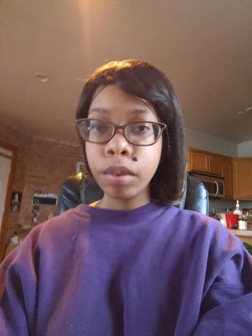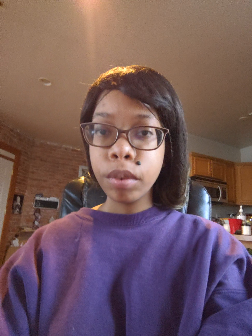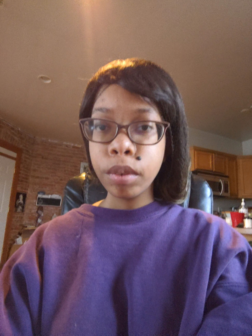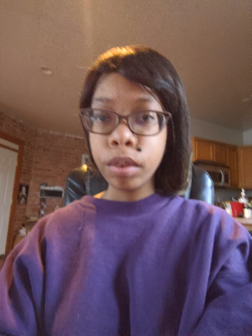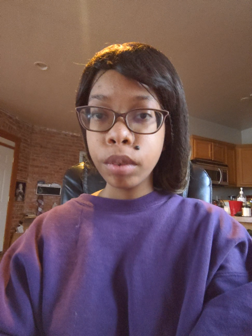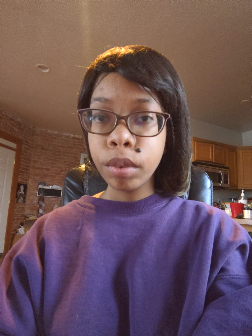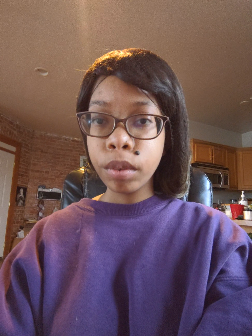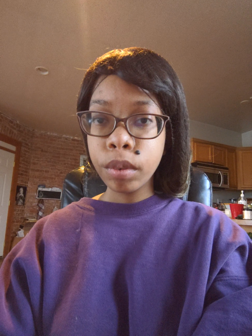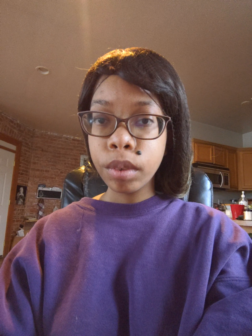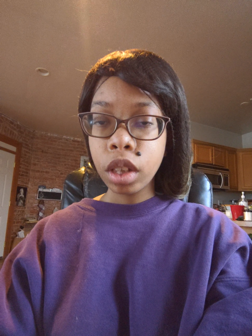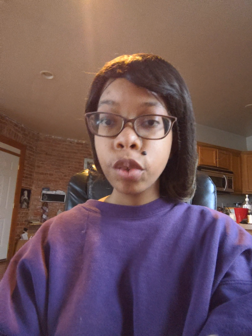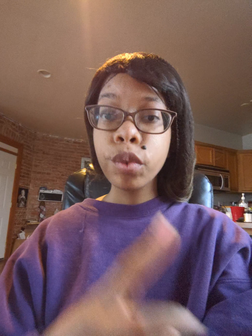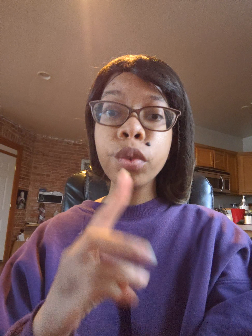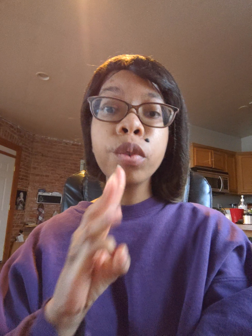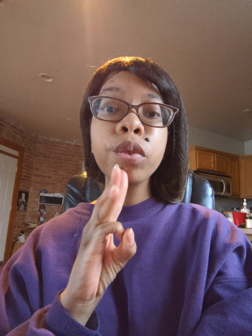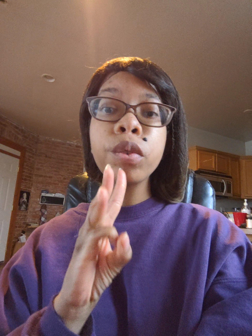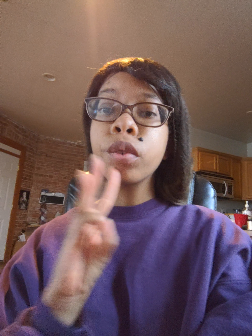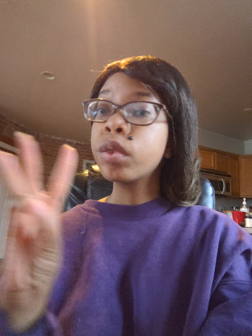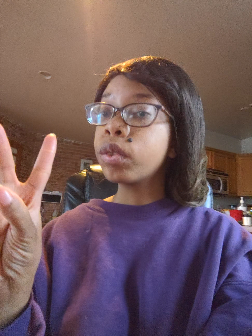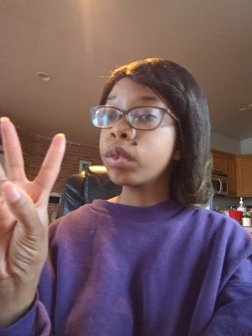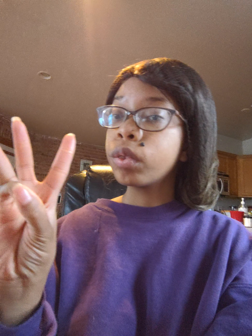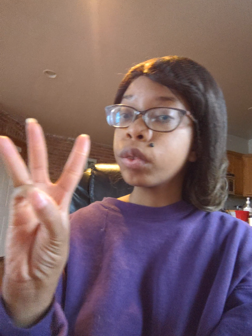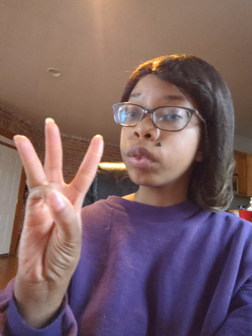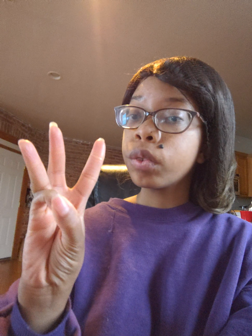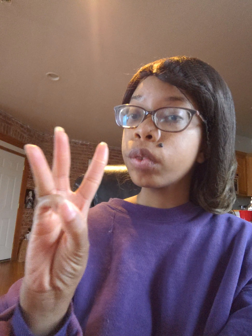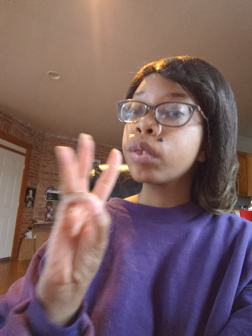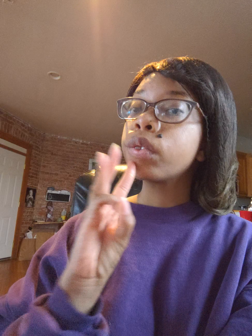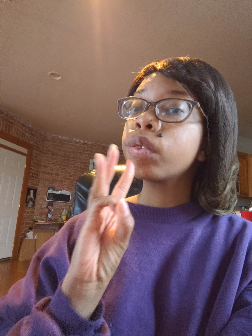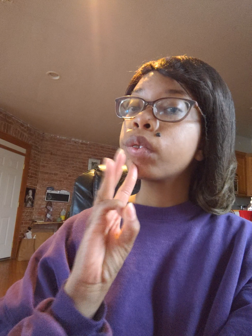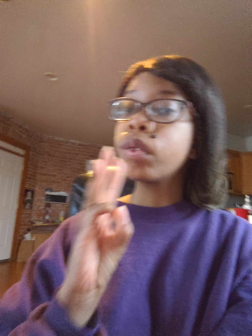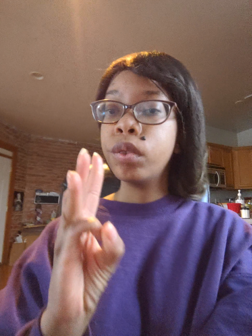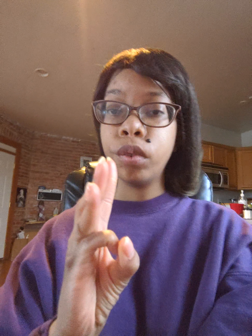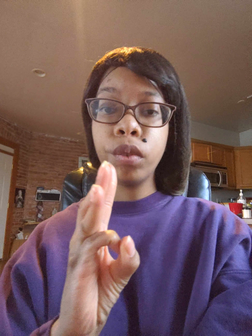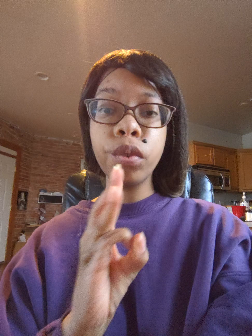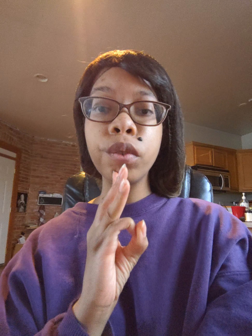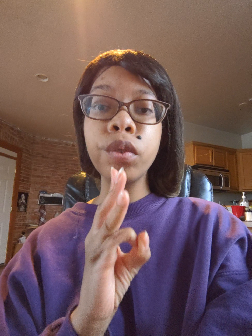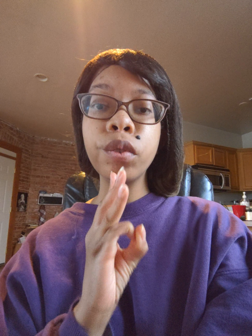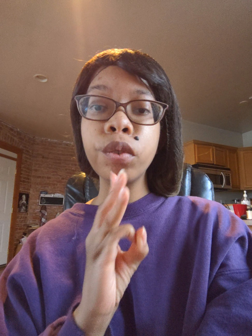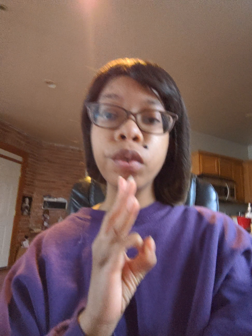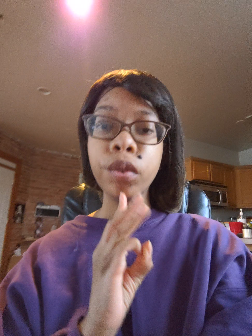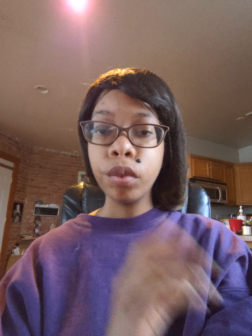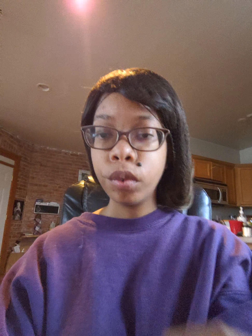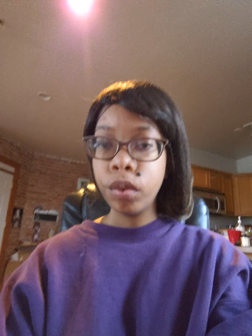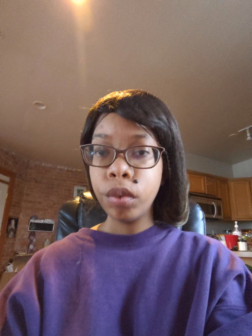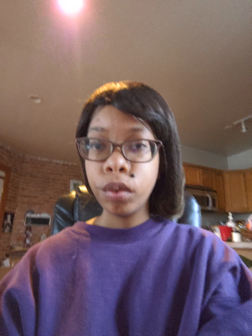water